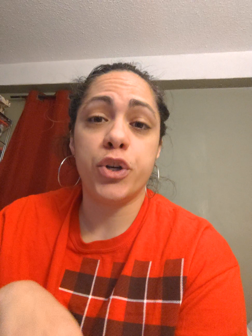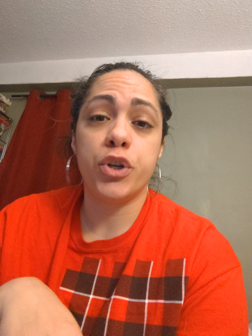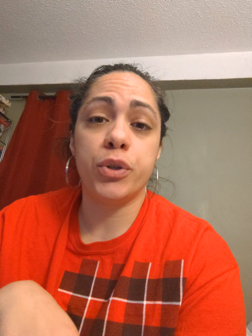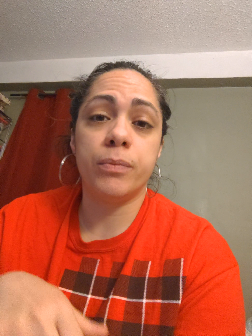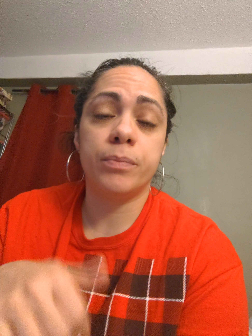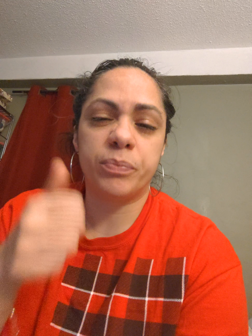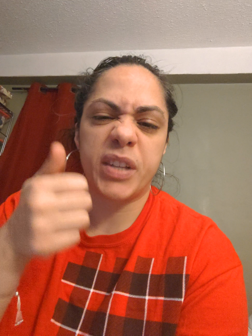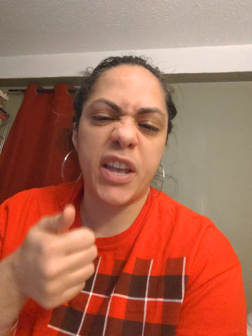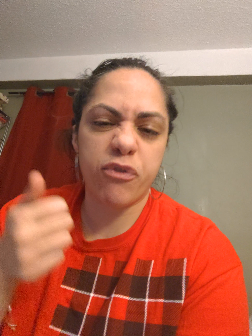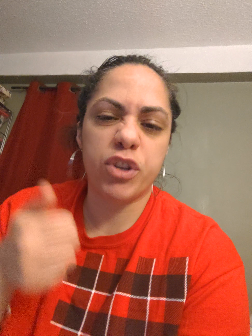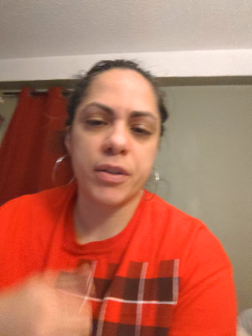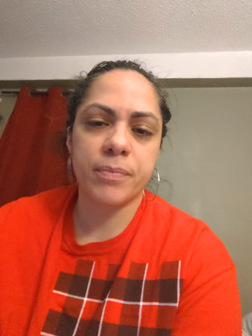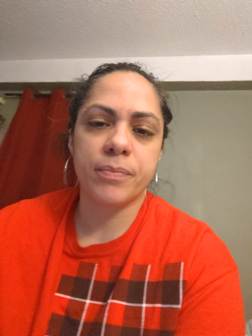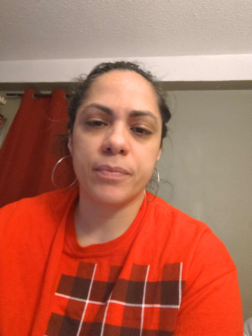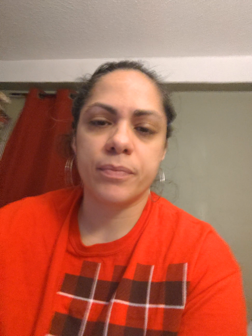every